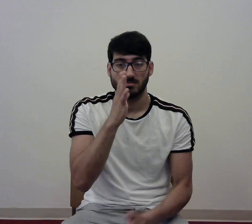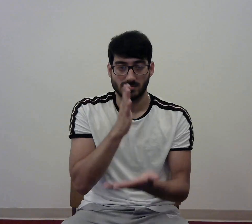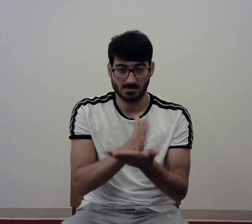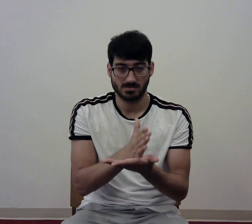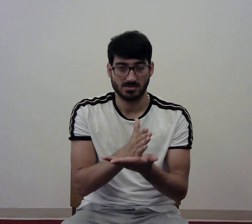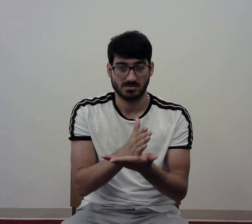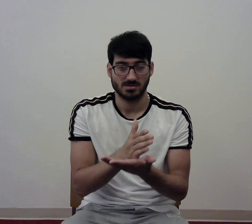vaxt